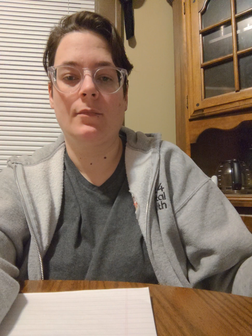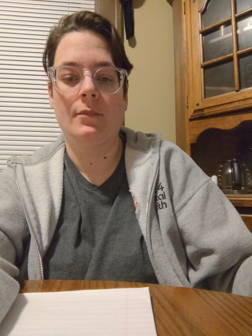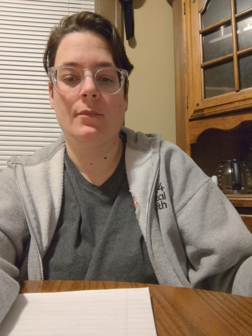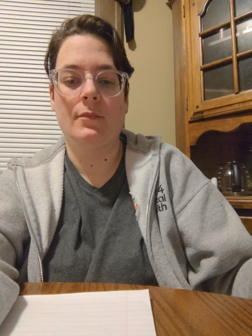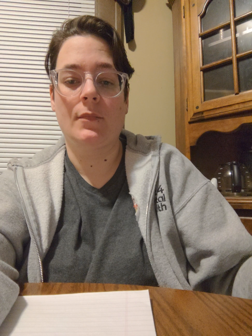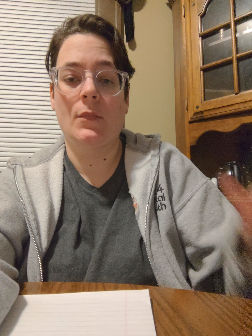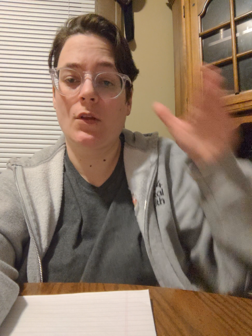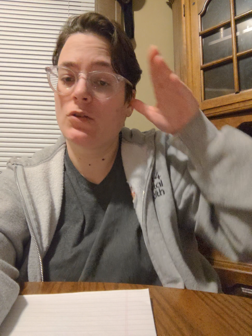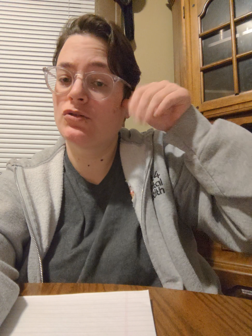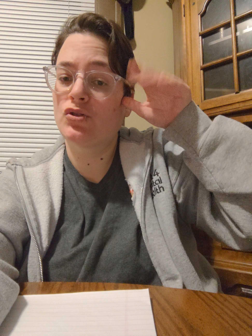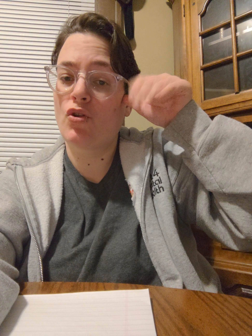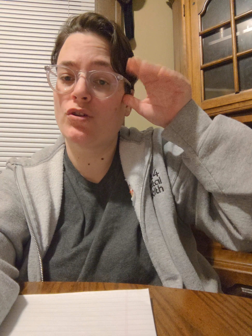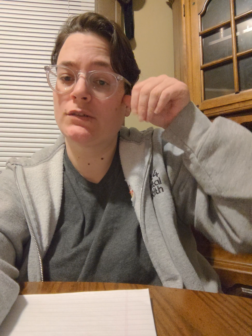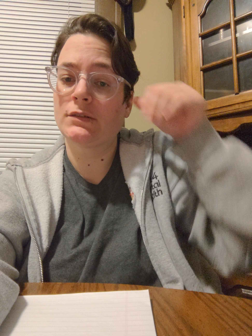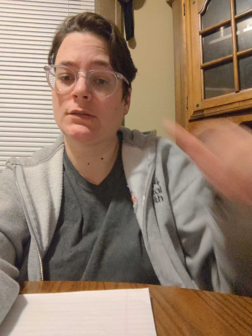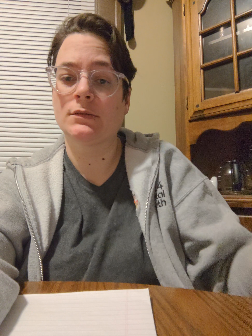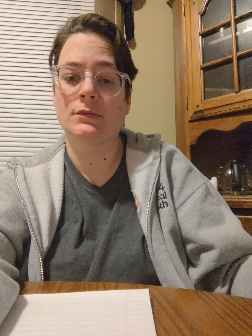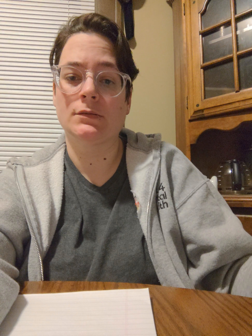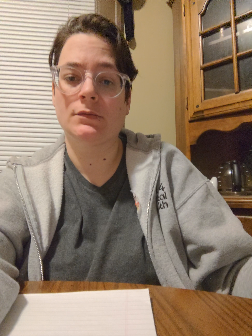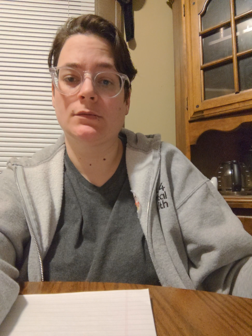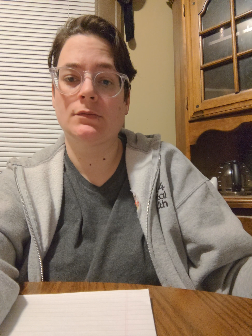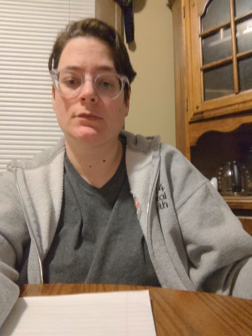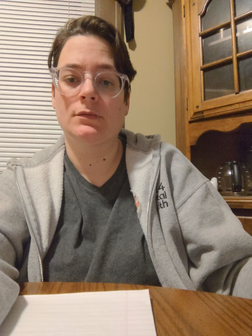donkey